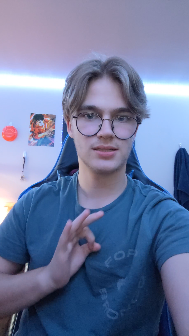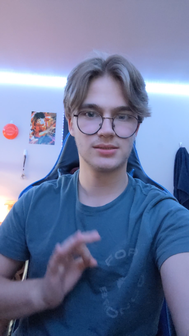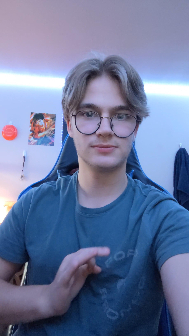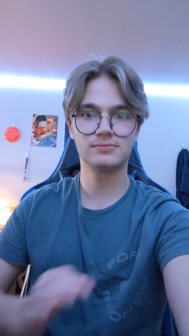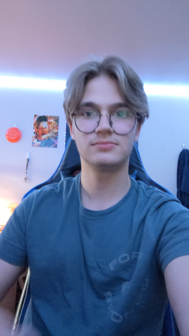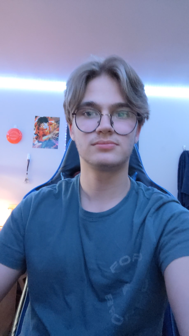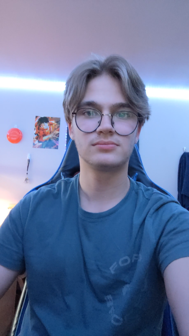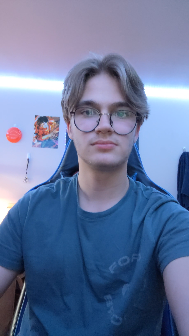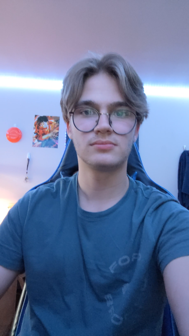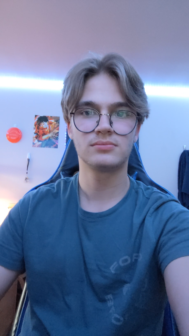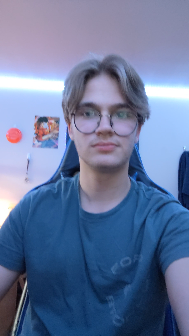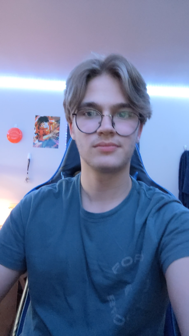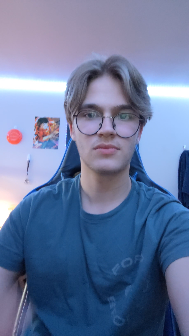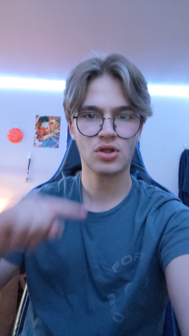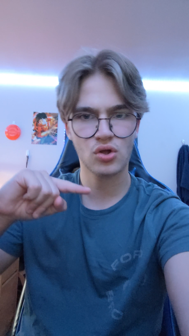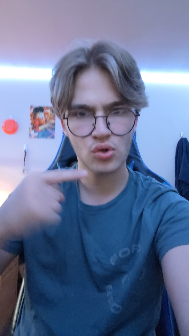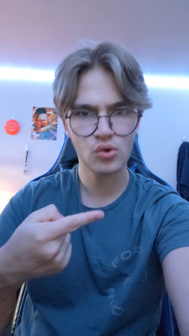hurt